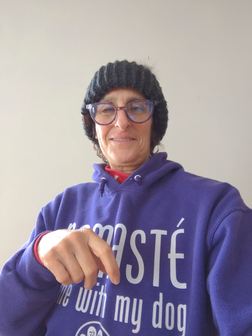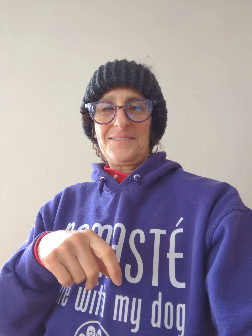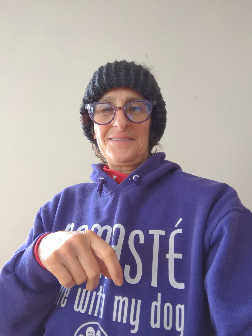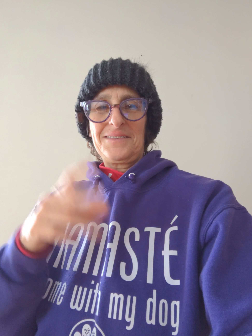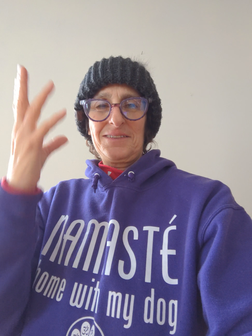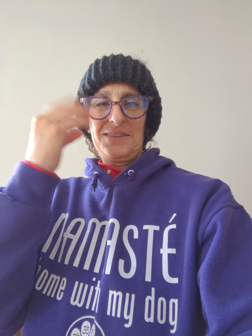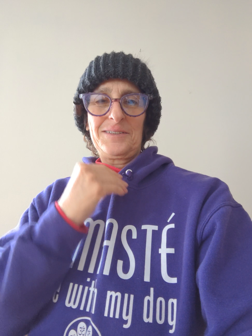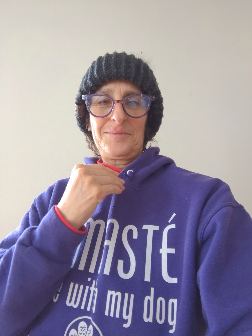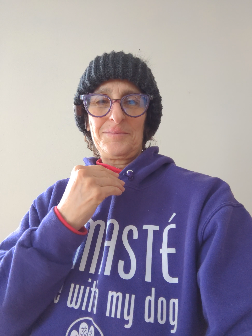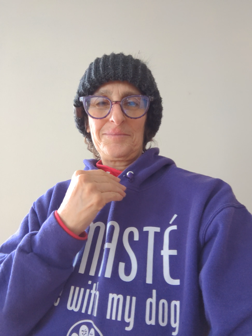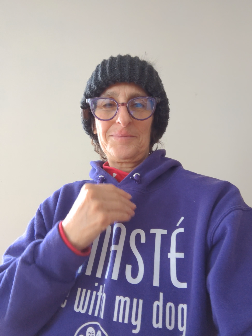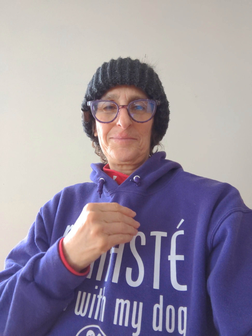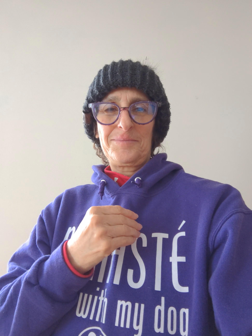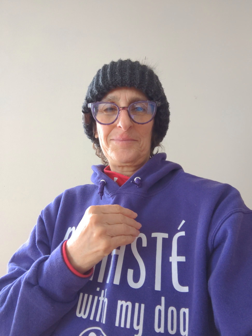sleep